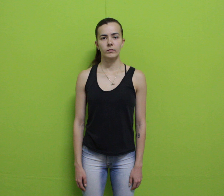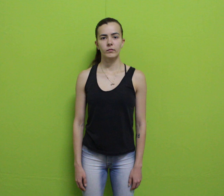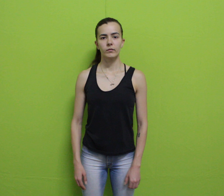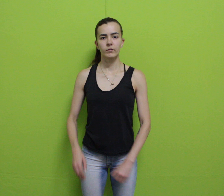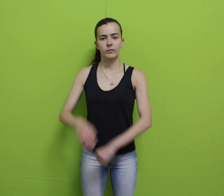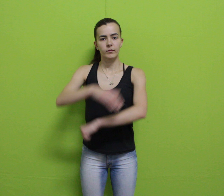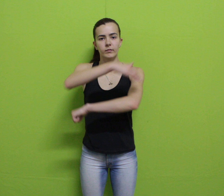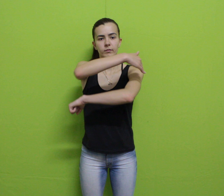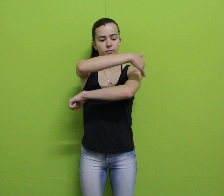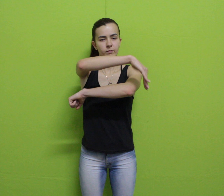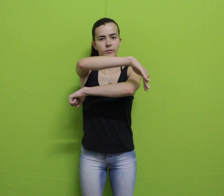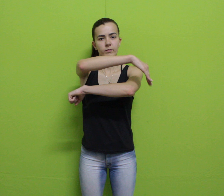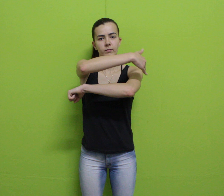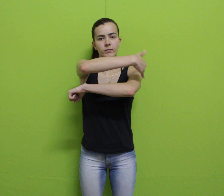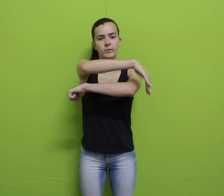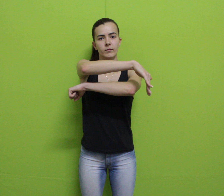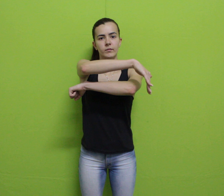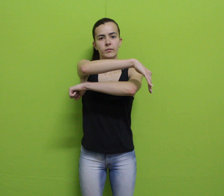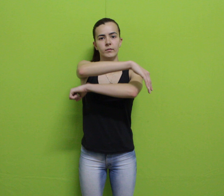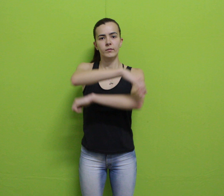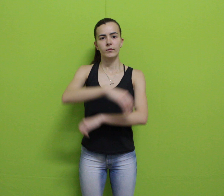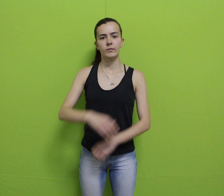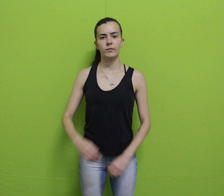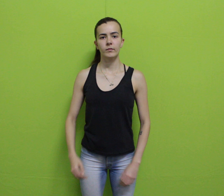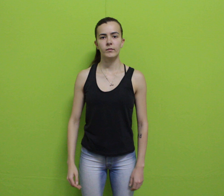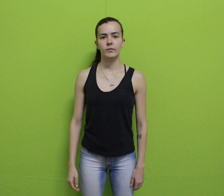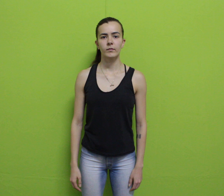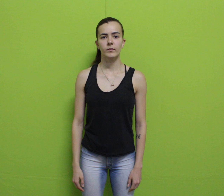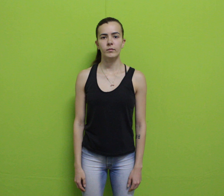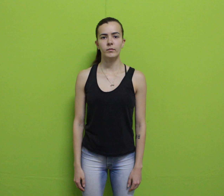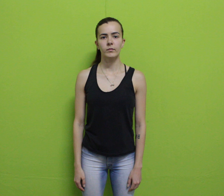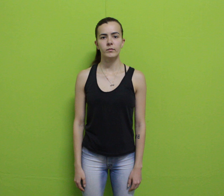esquina